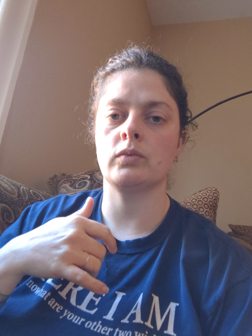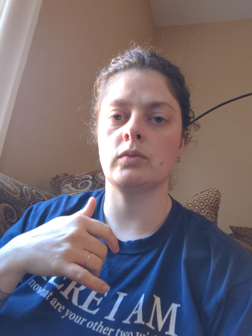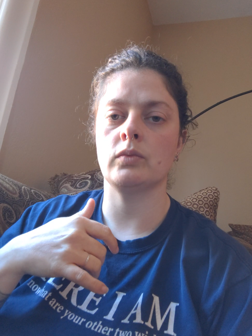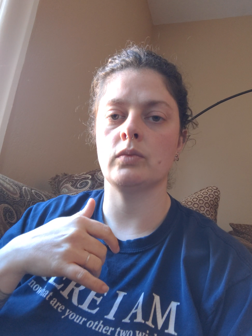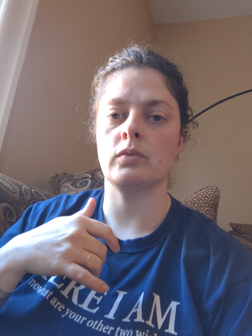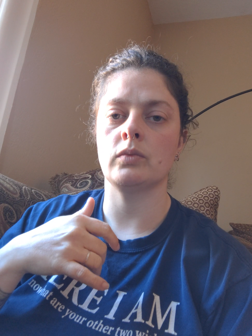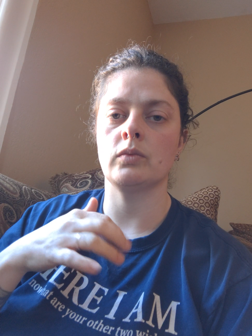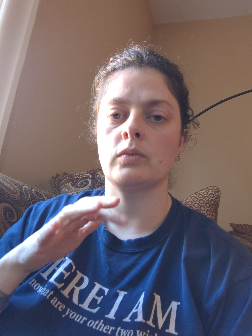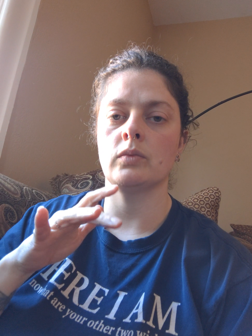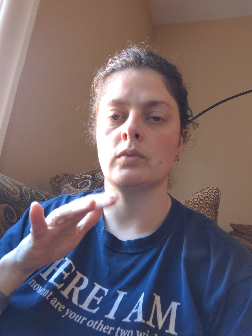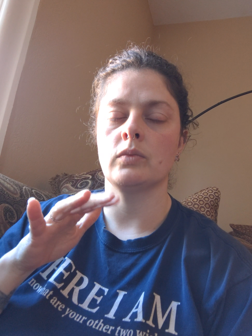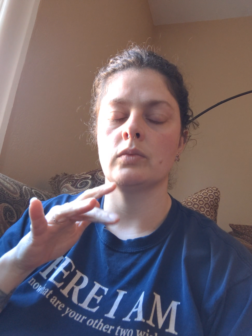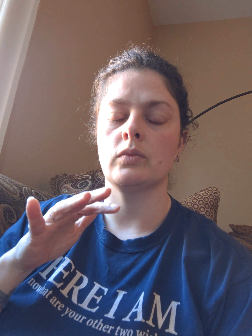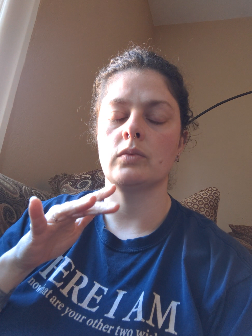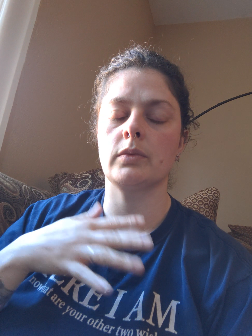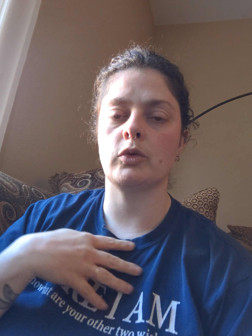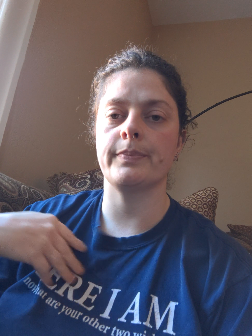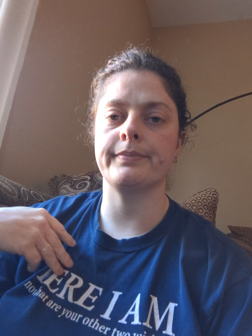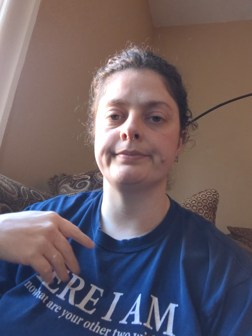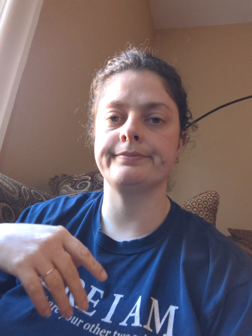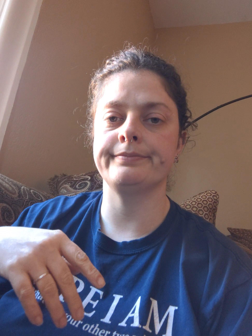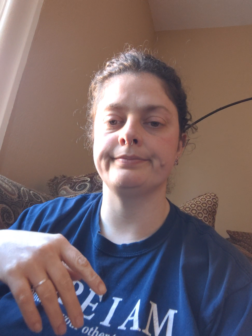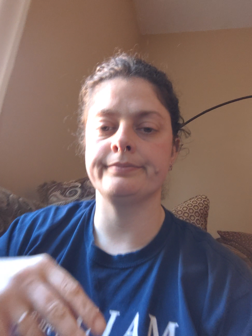zebra